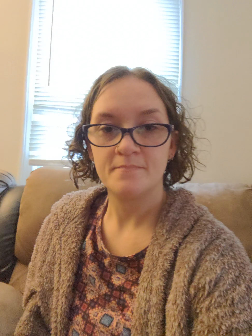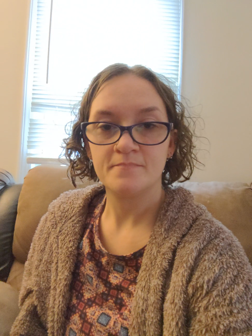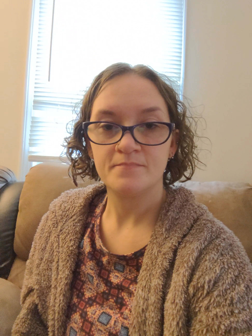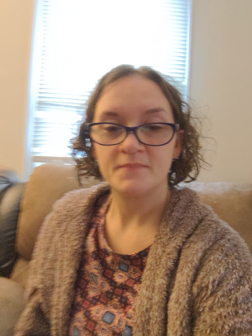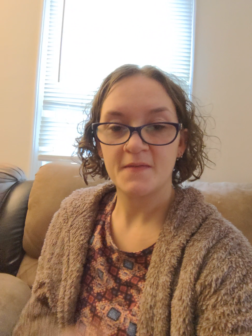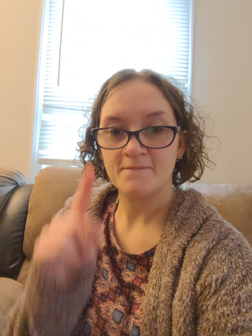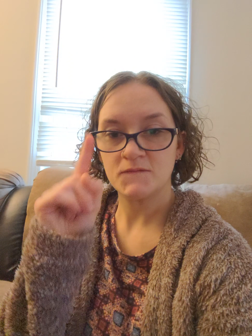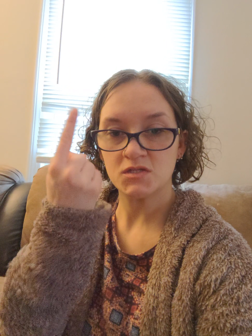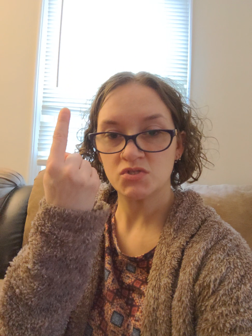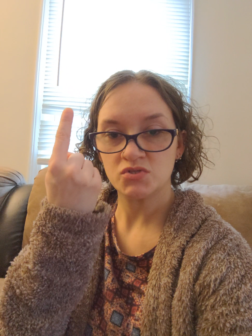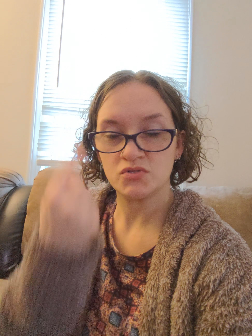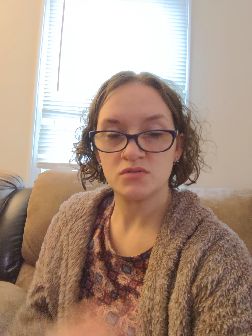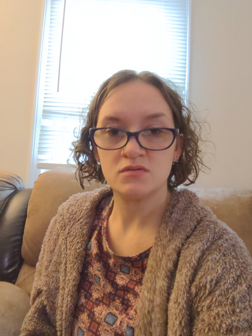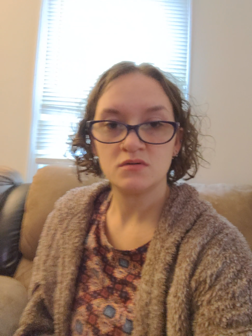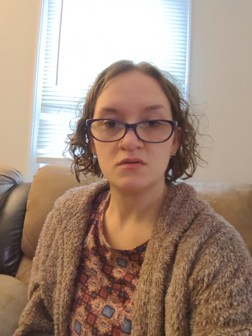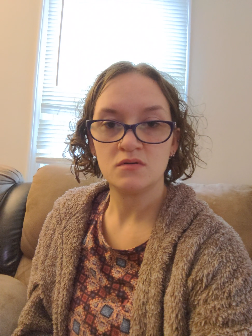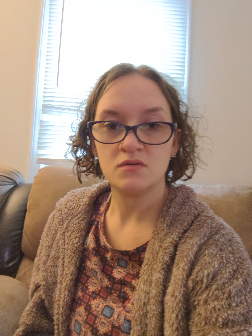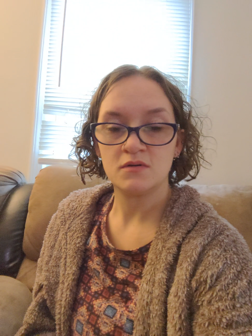first